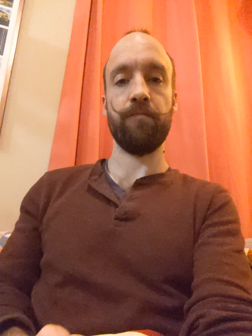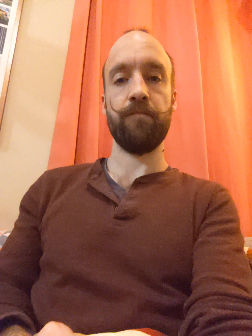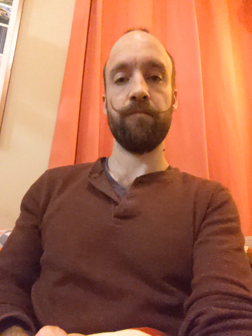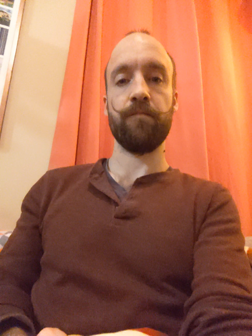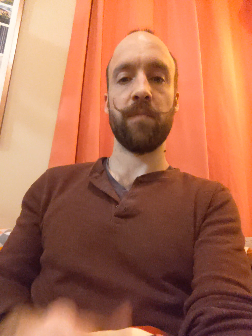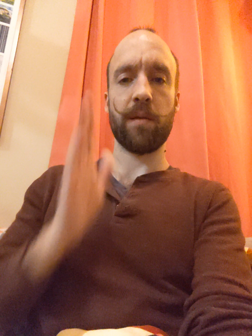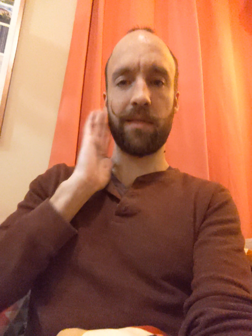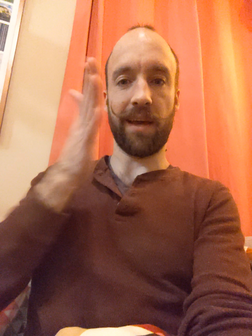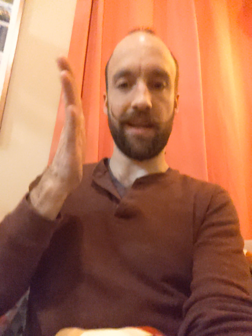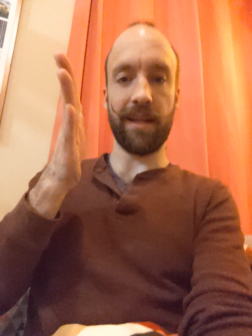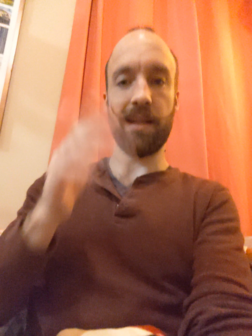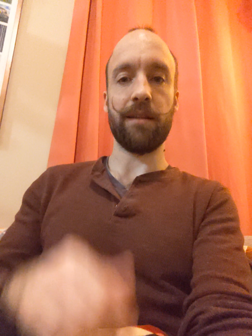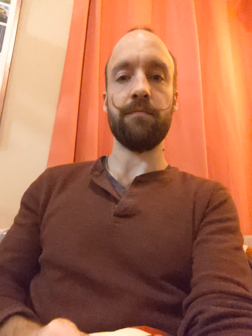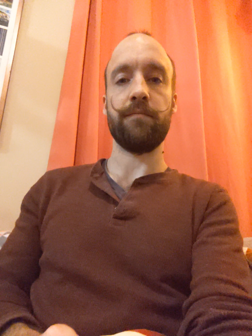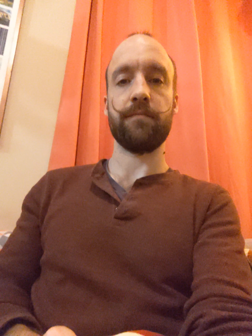will